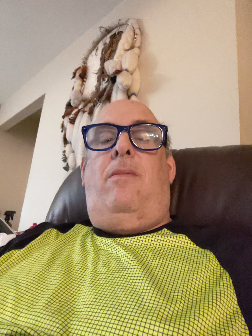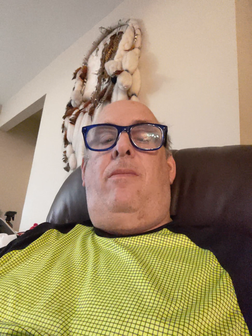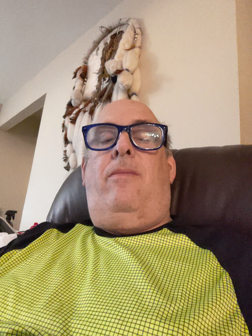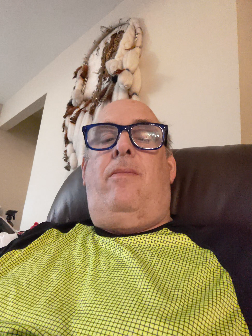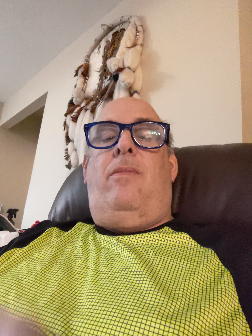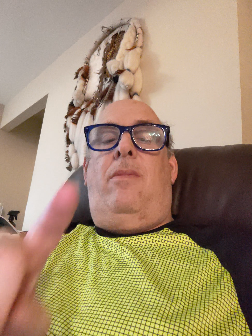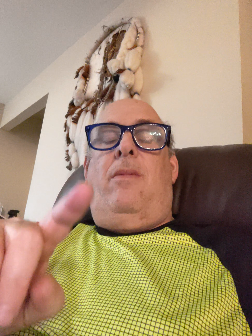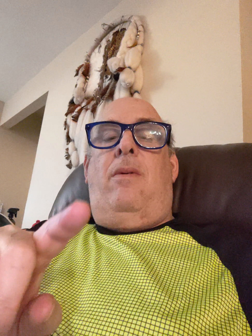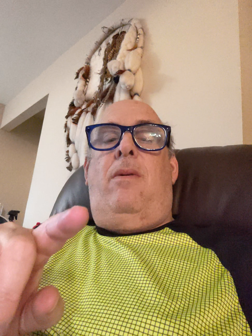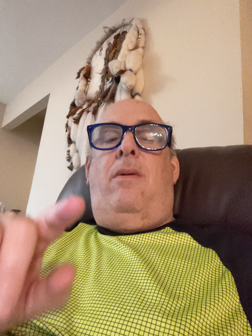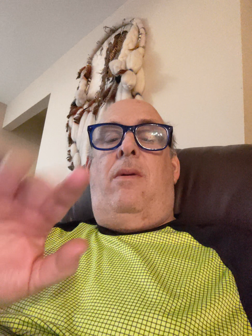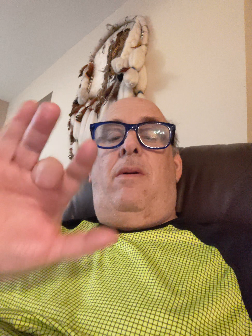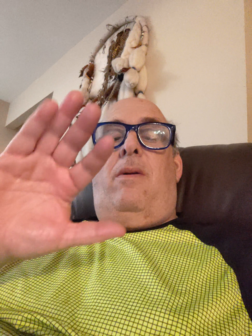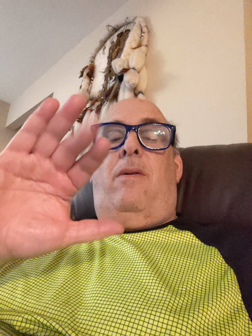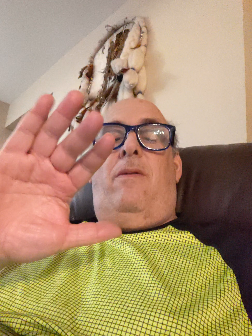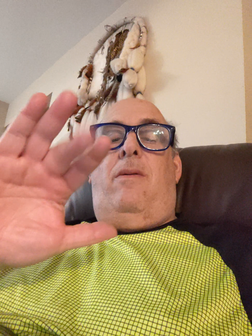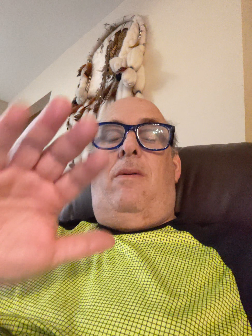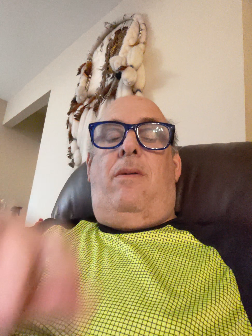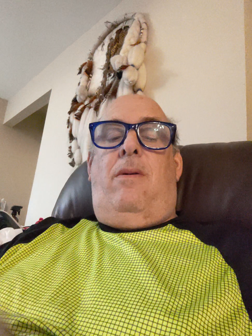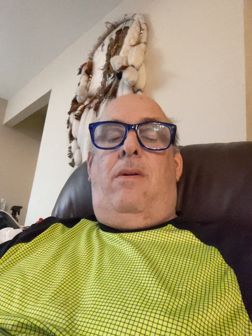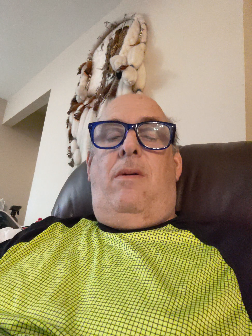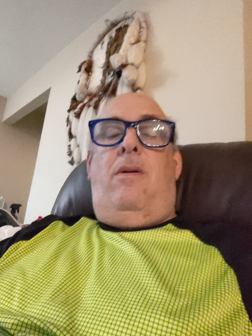finger